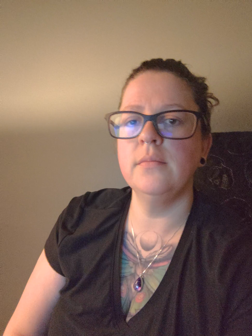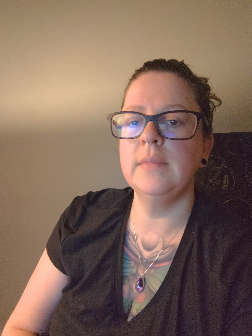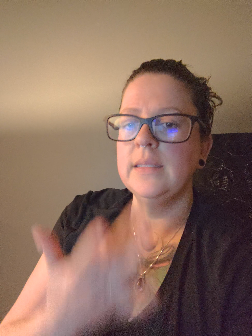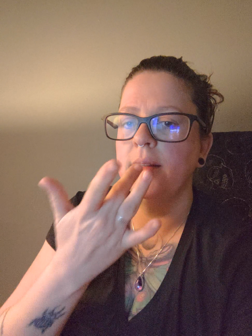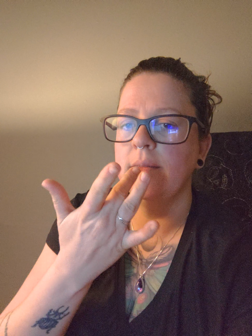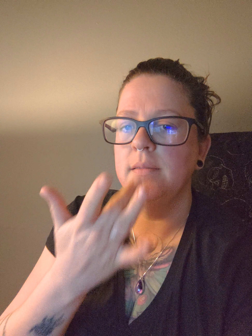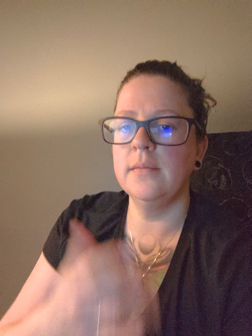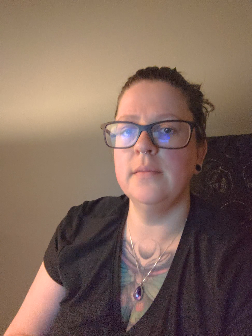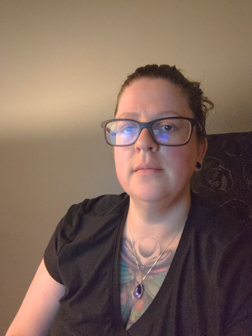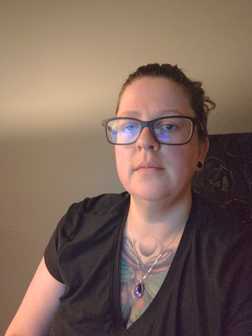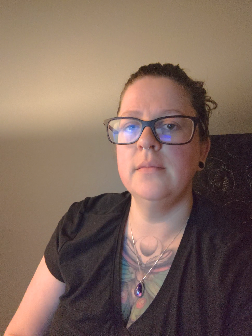taste